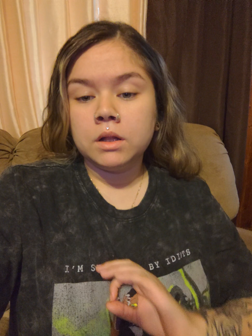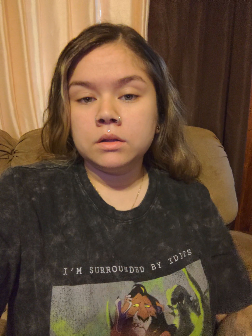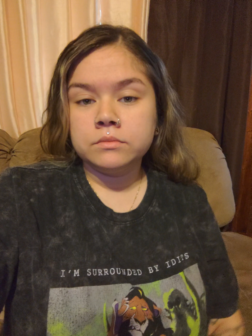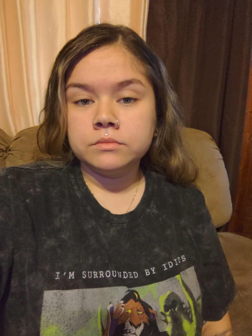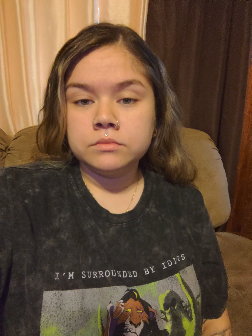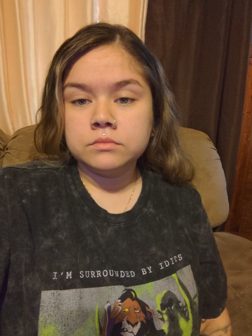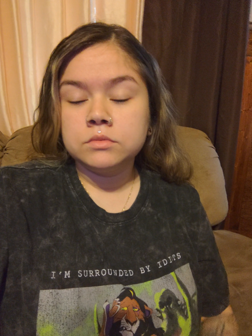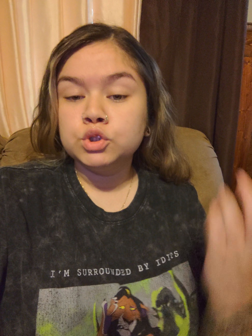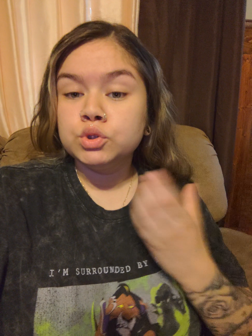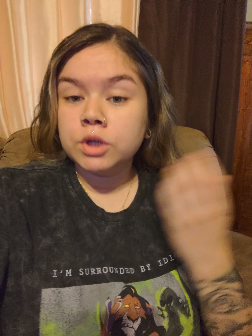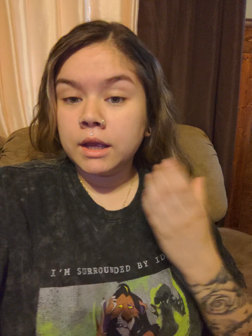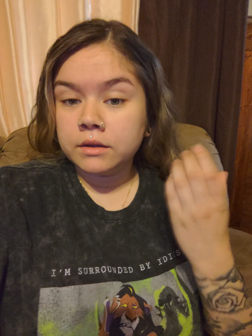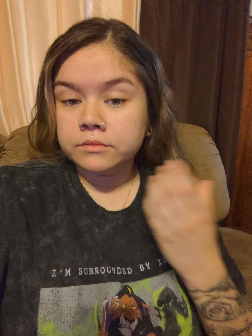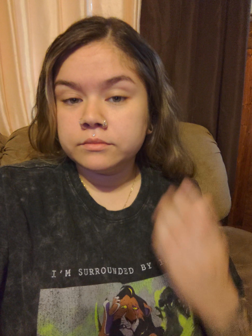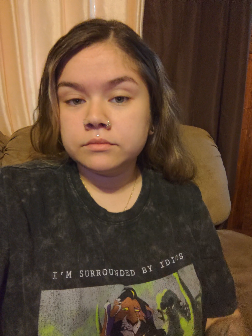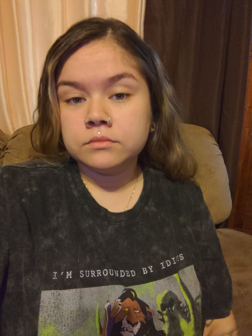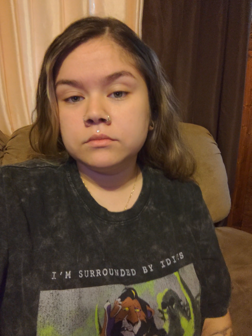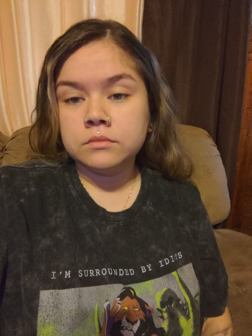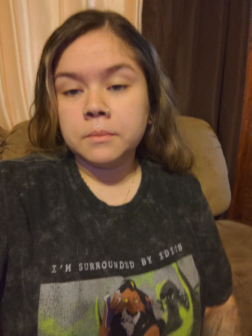shake